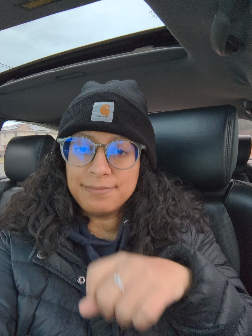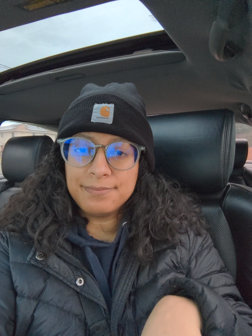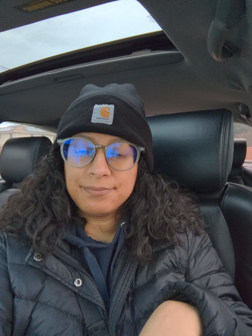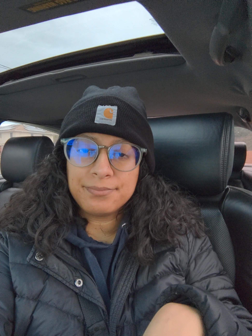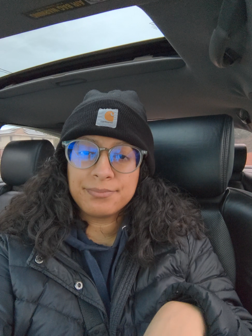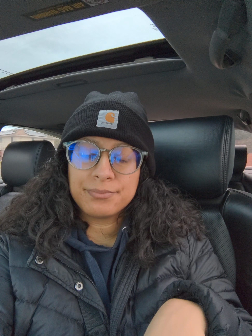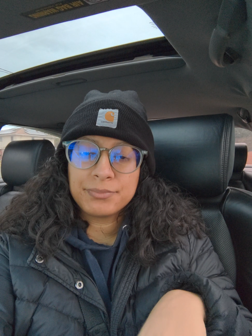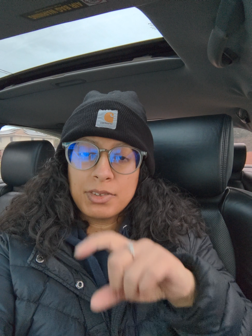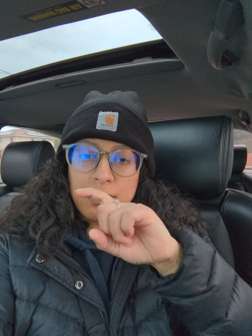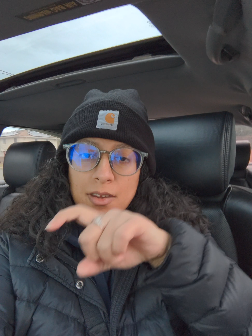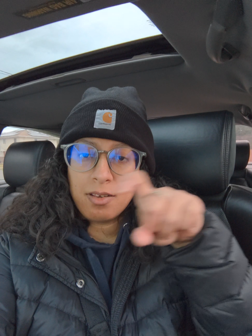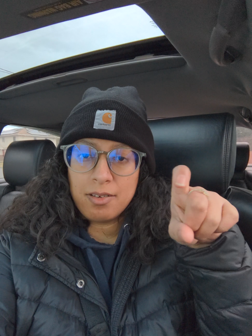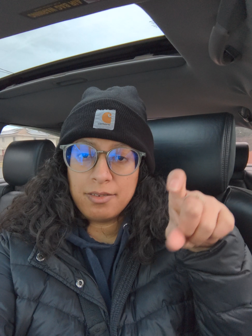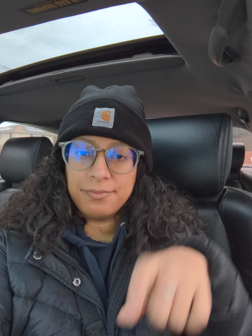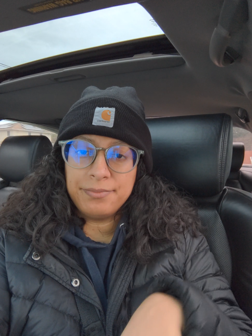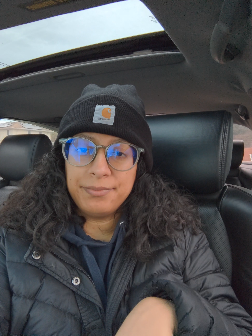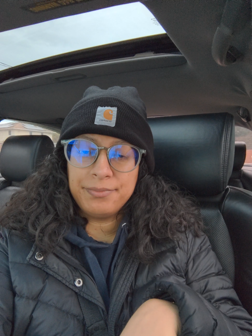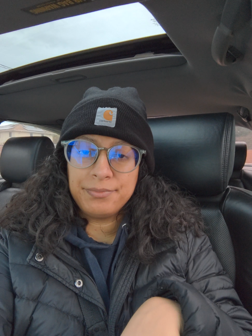closet